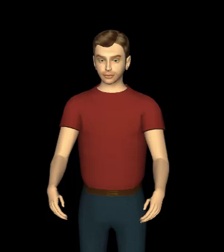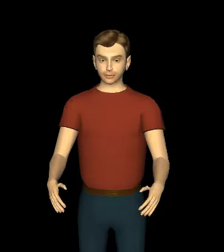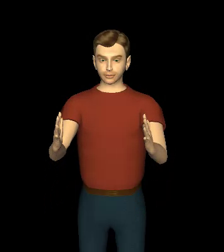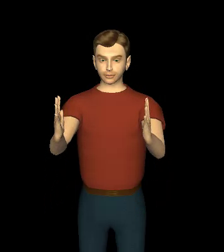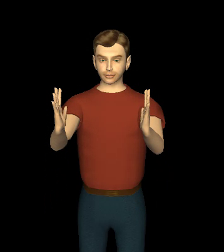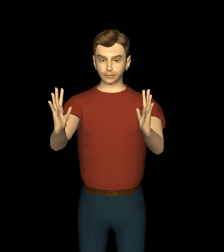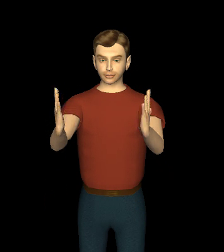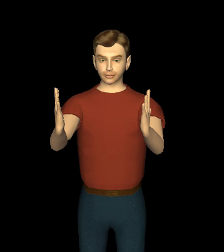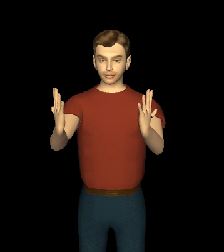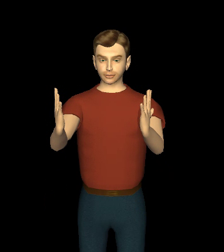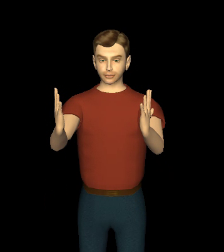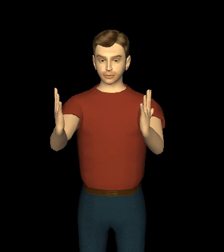أحسنت